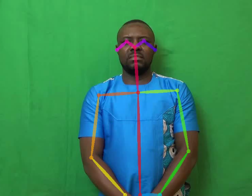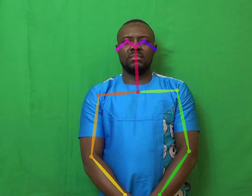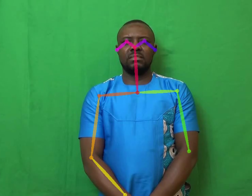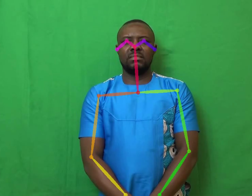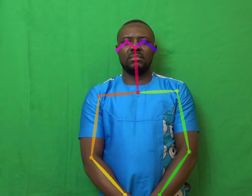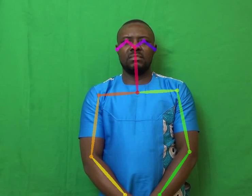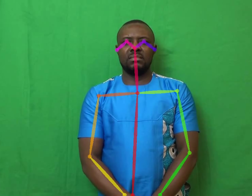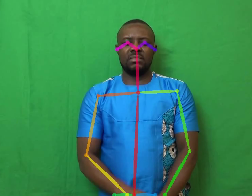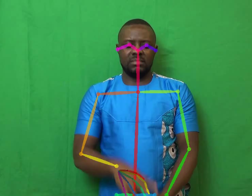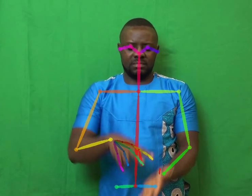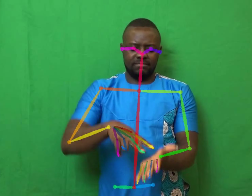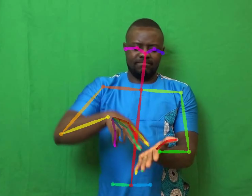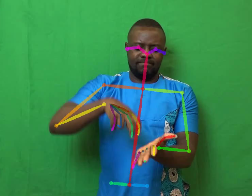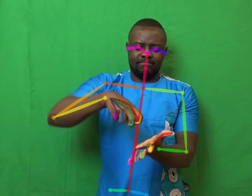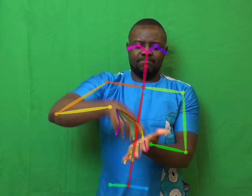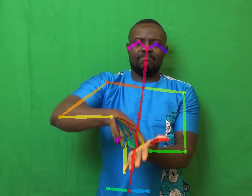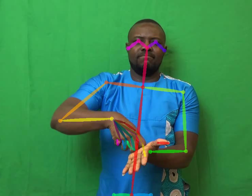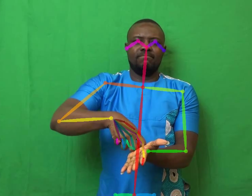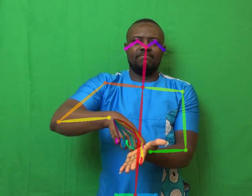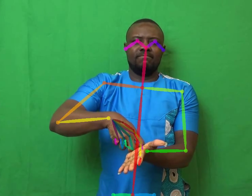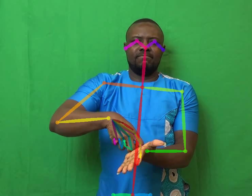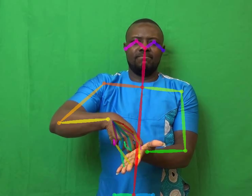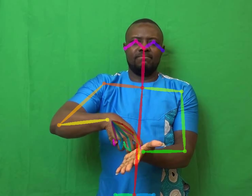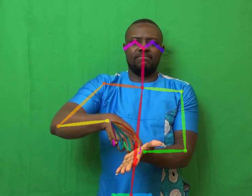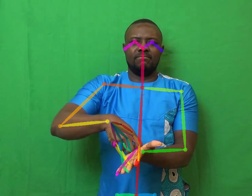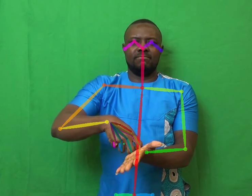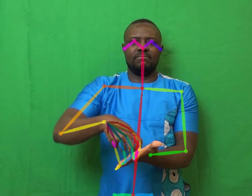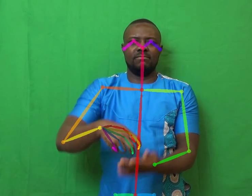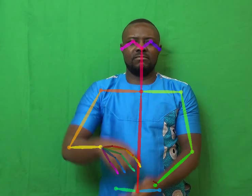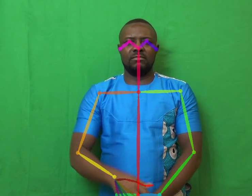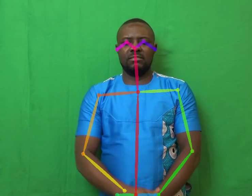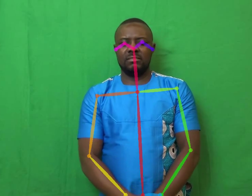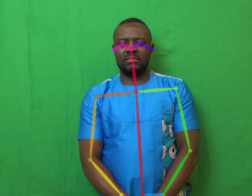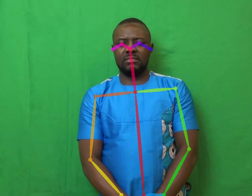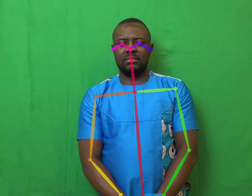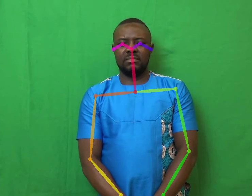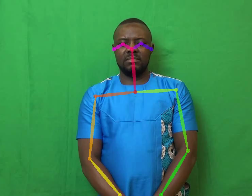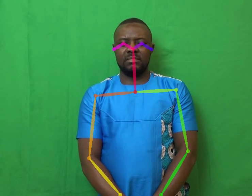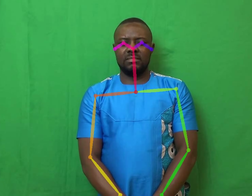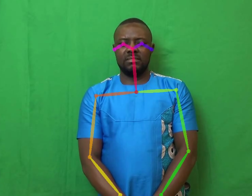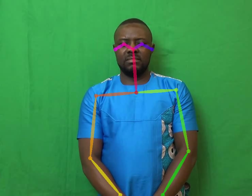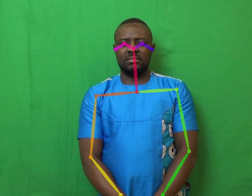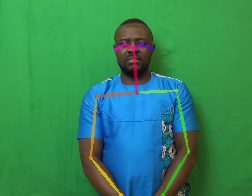kneel